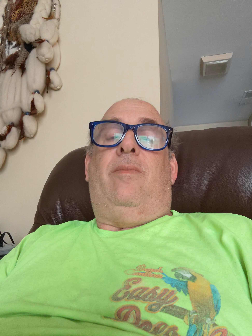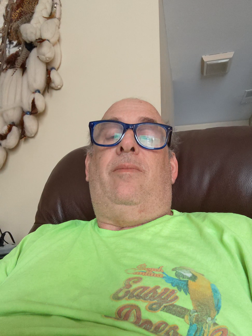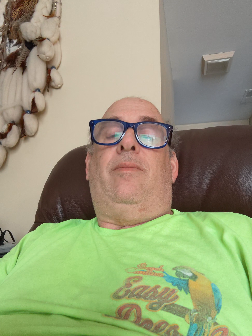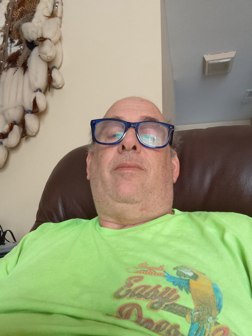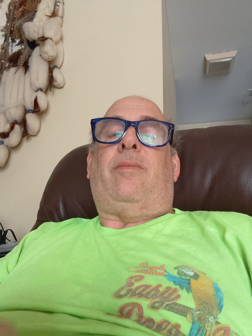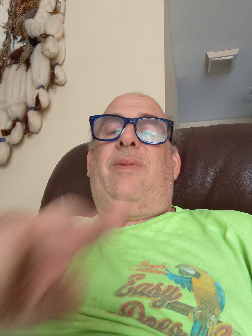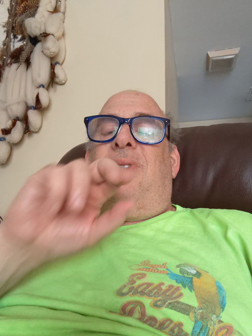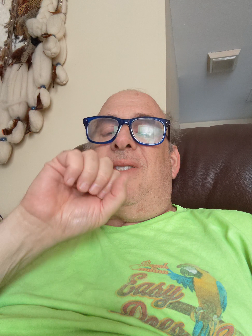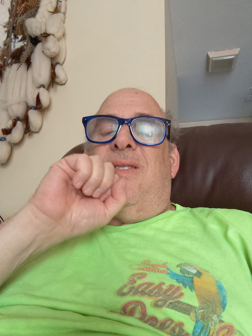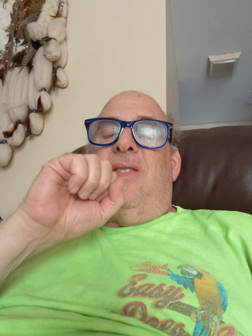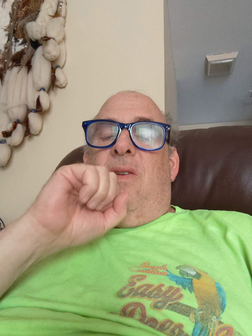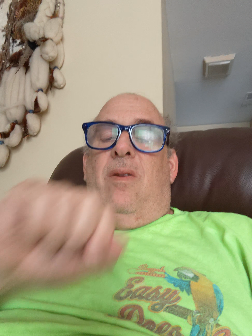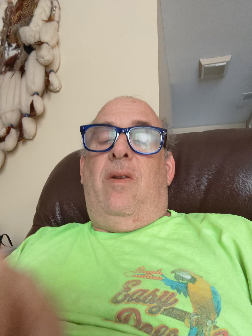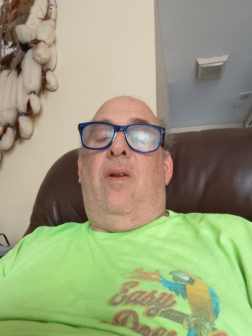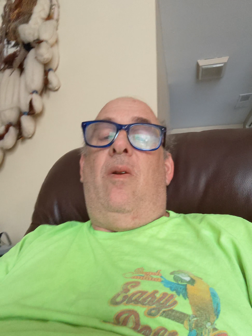snack